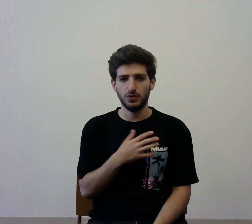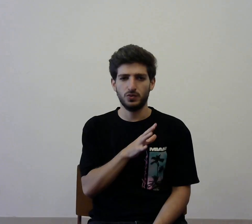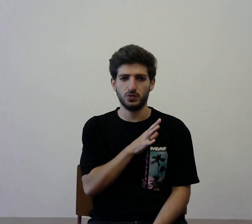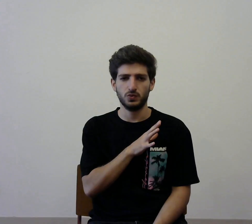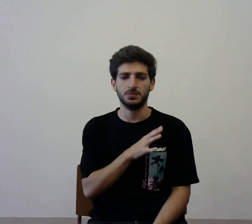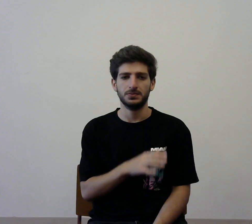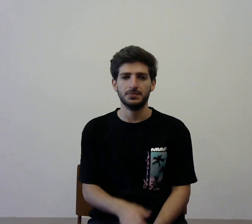olmaq